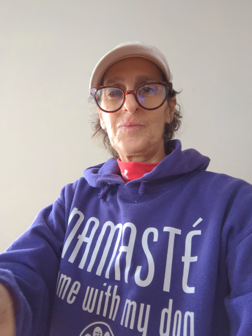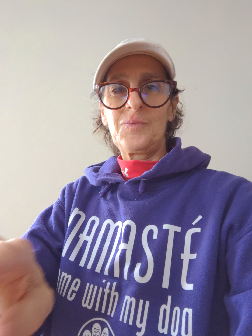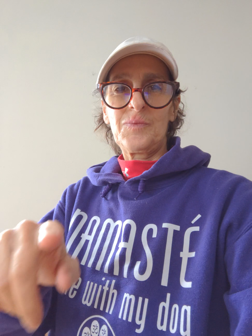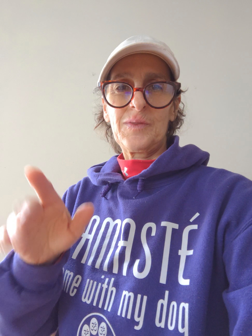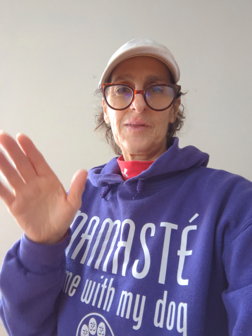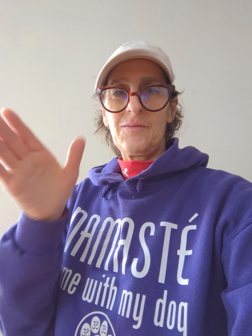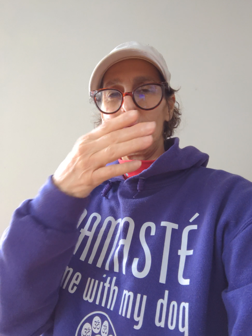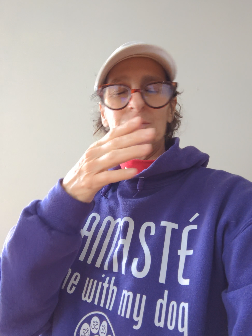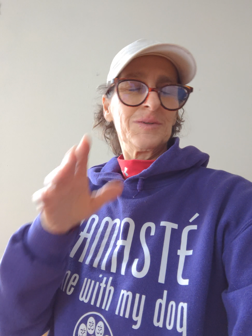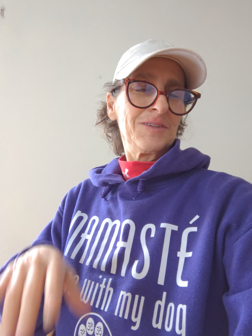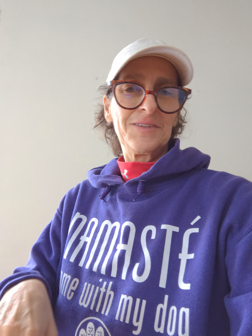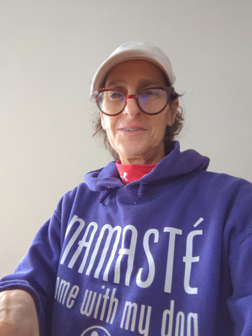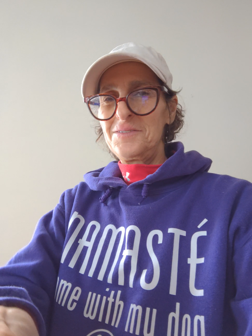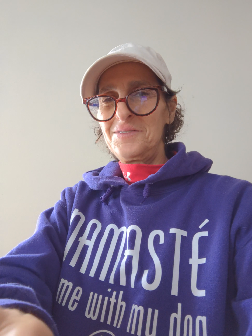room